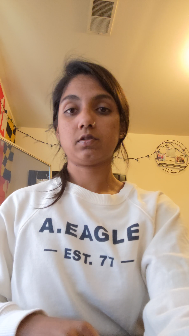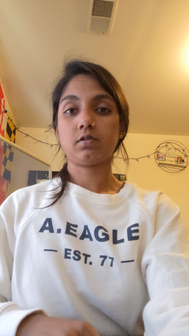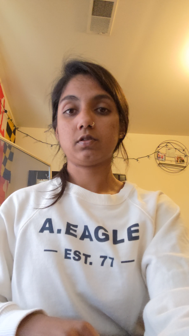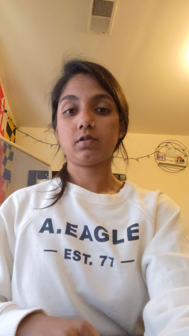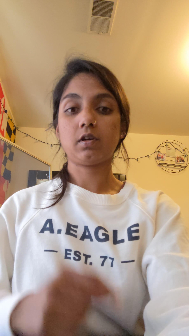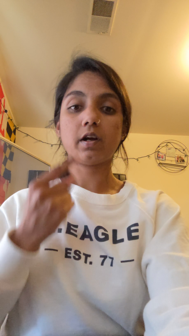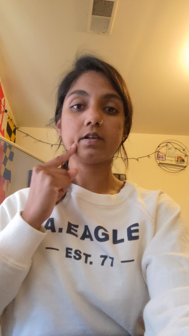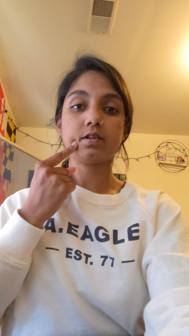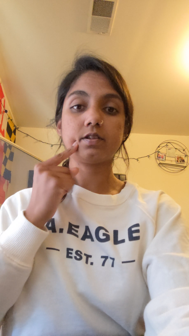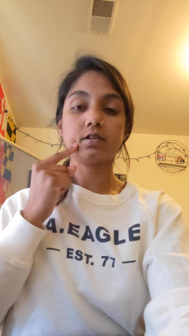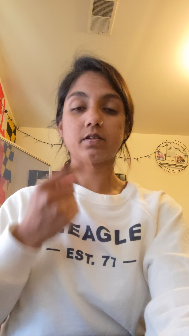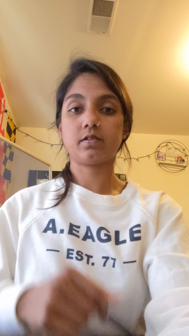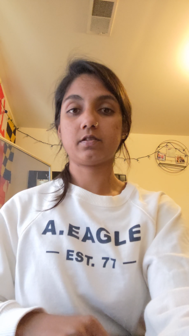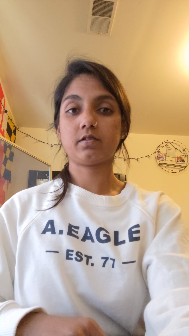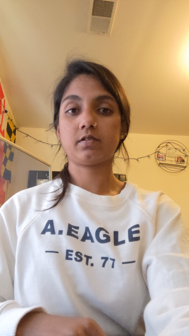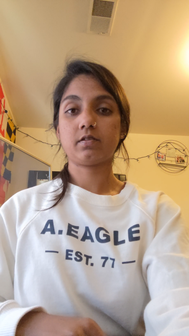candy